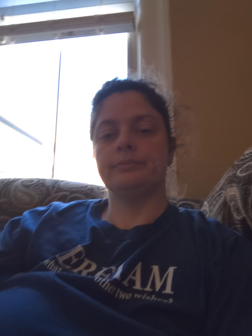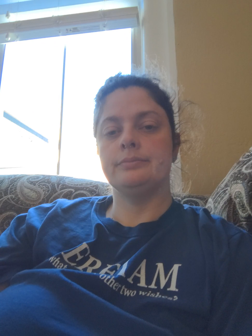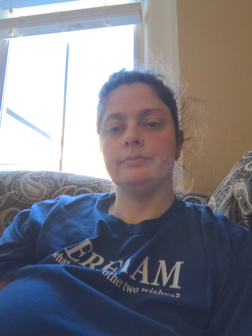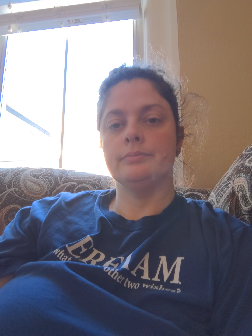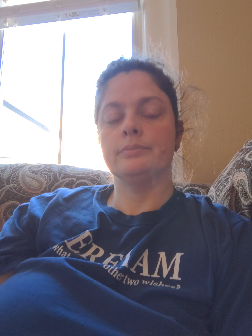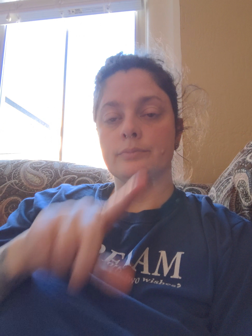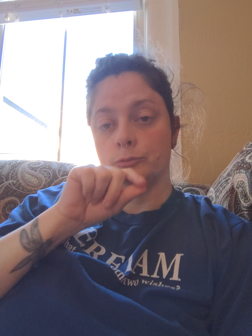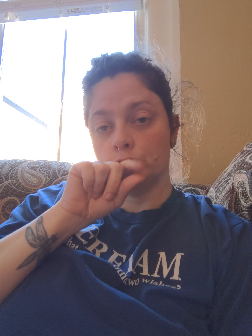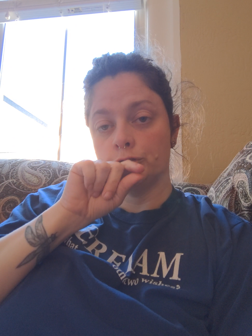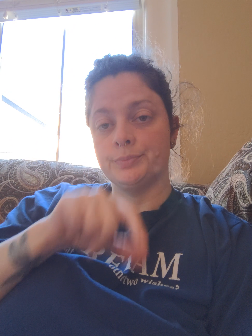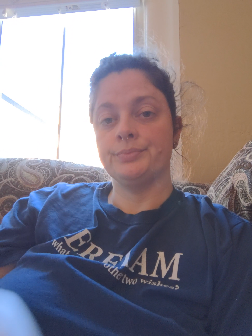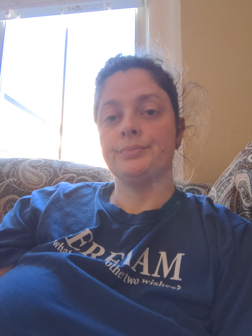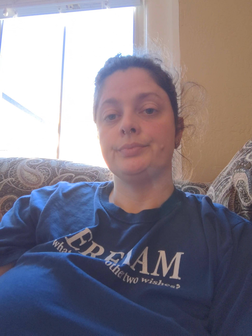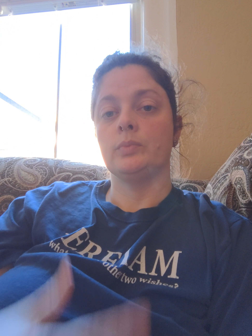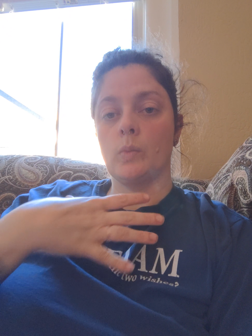bird